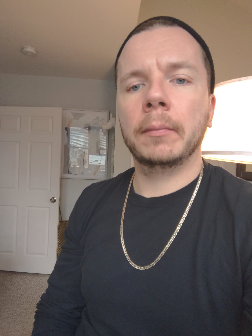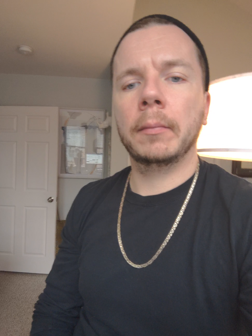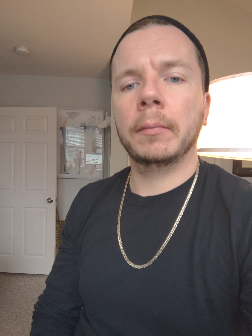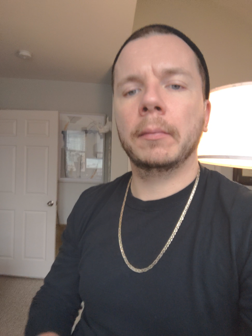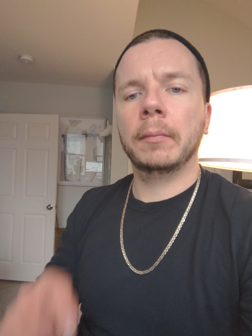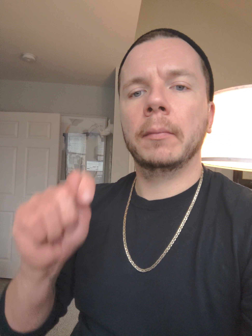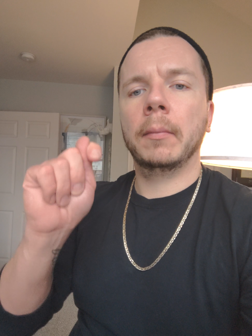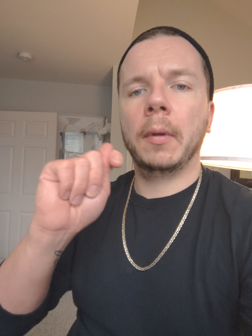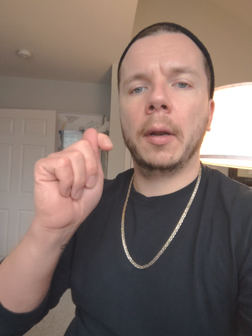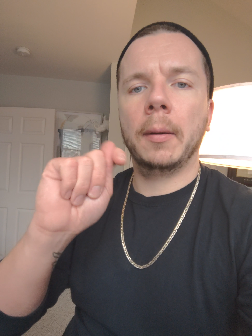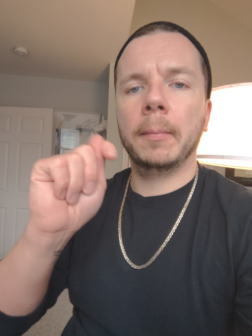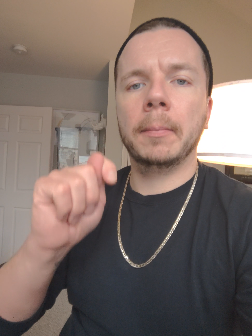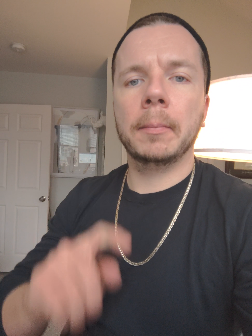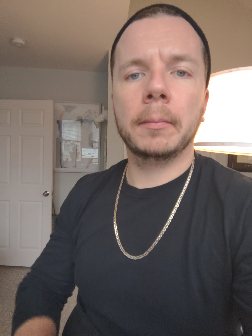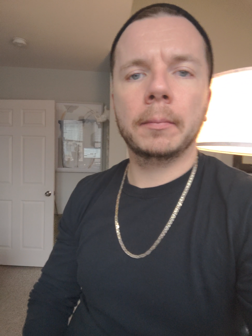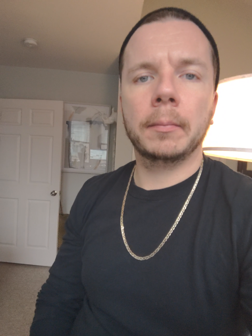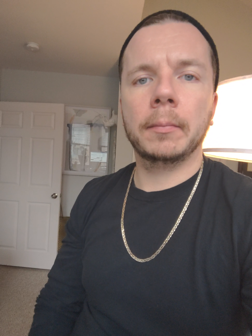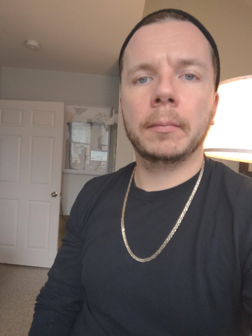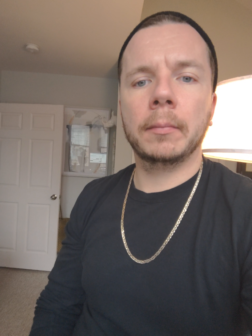potty